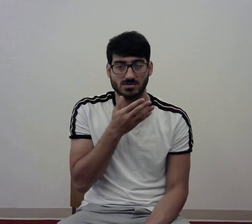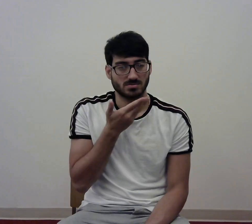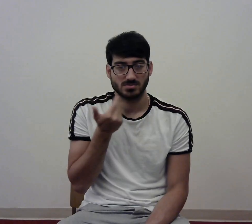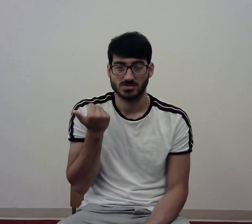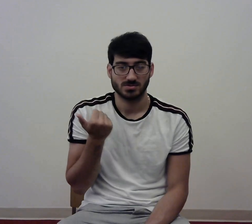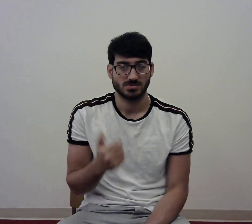yox